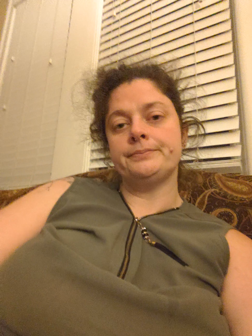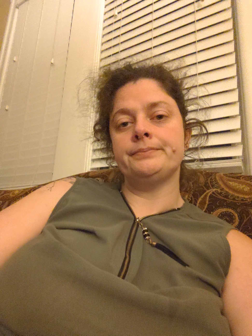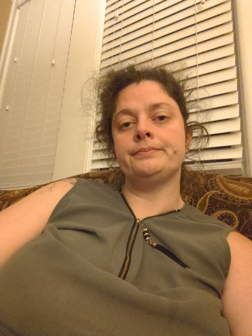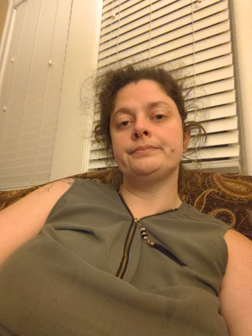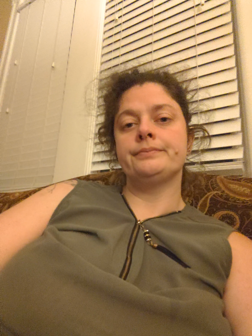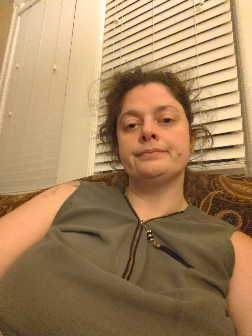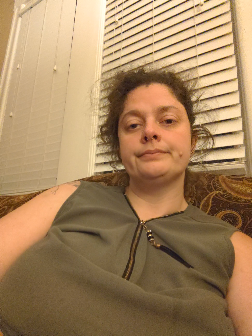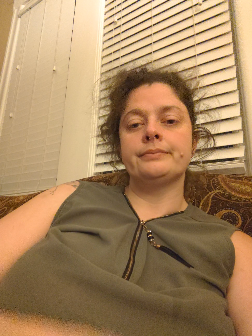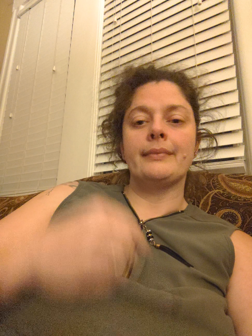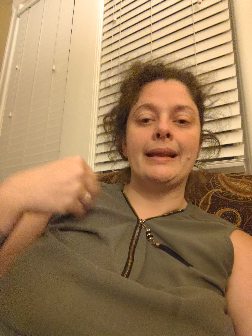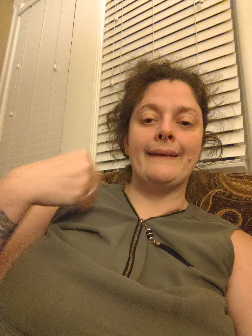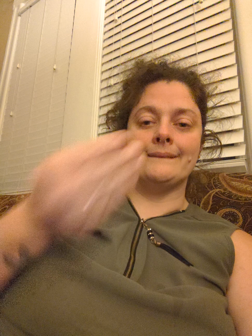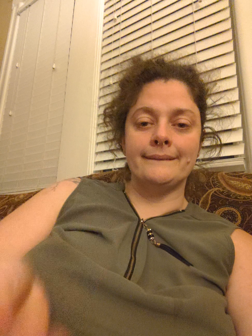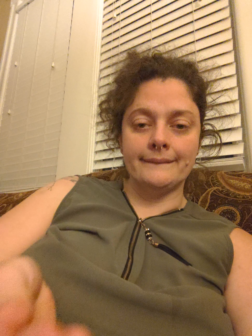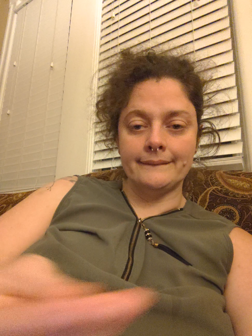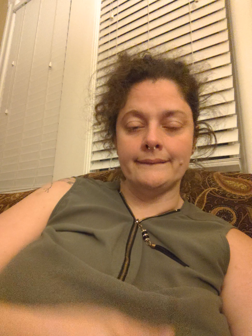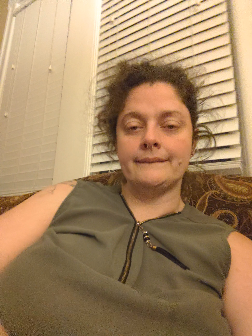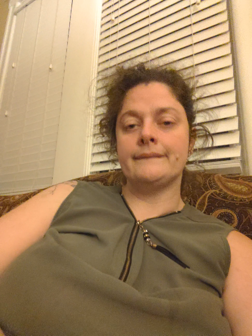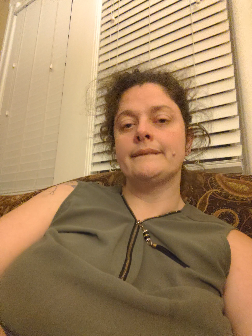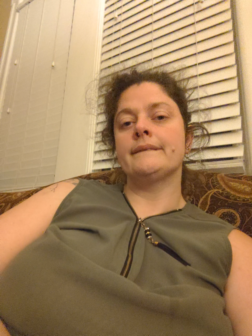gift